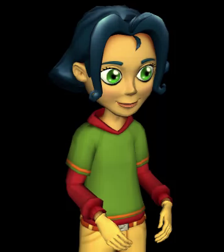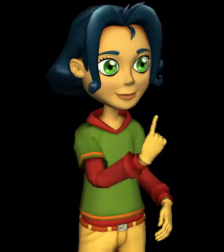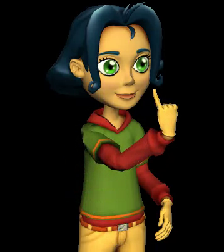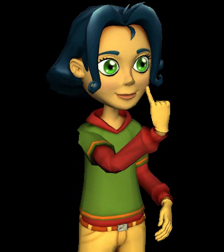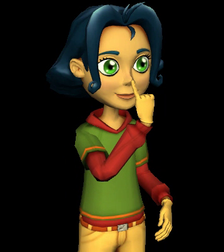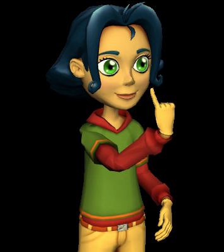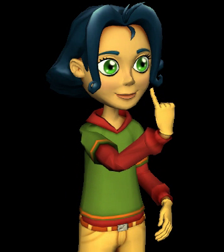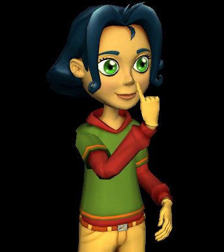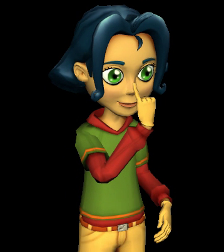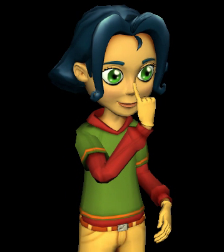أنف